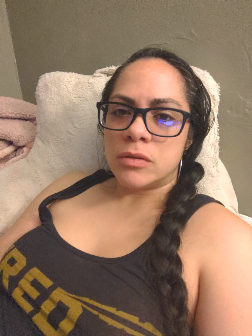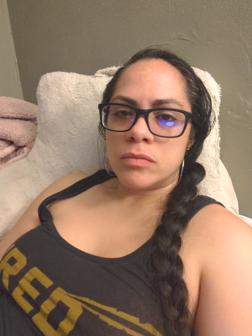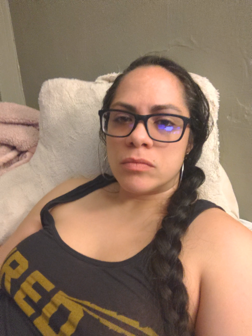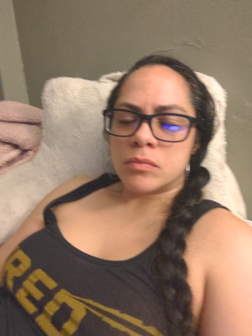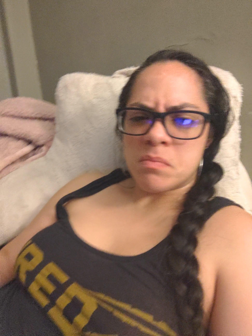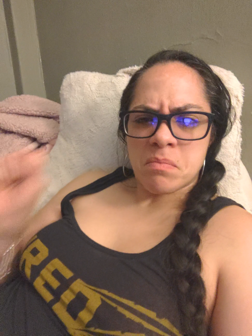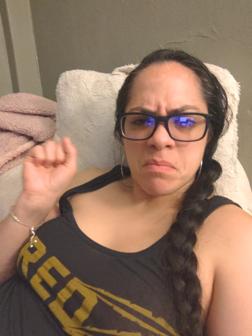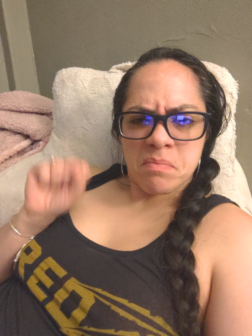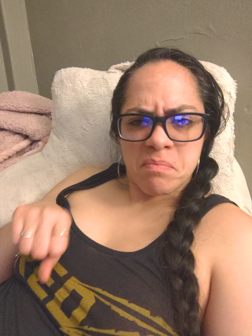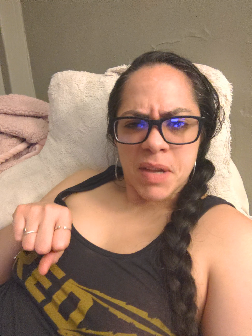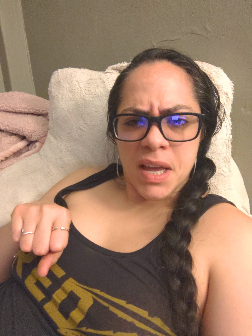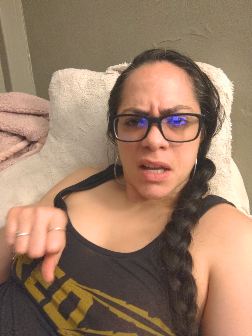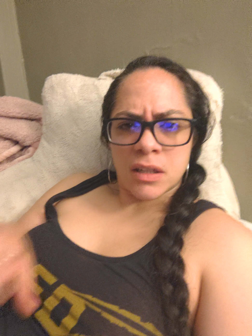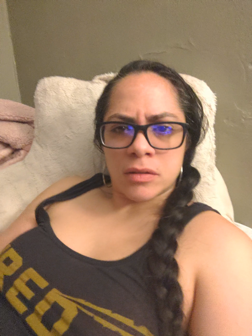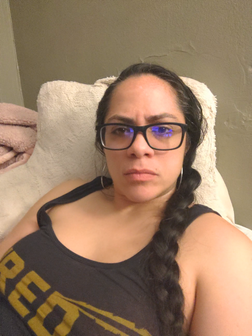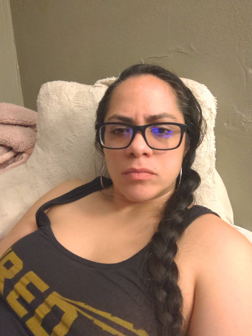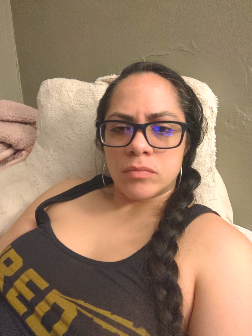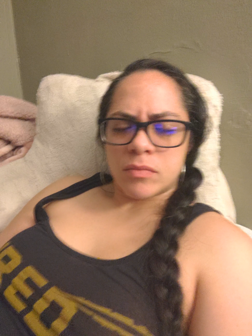can